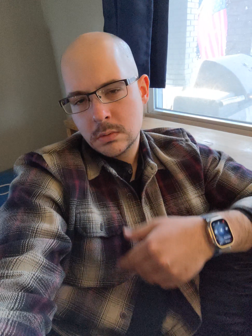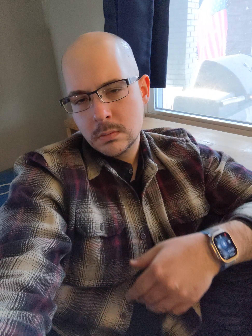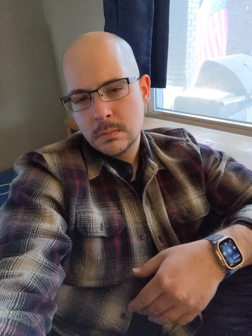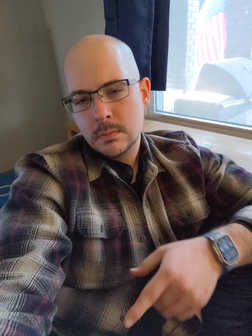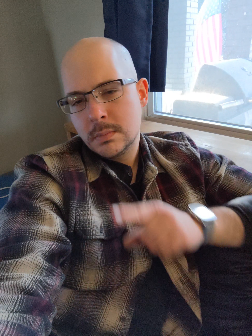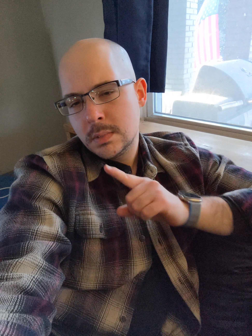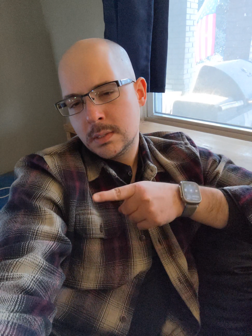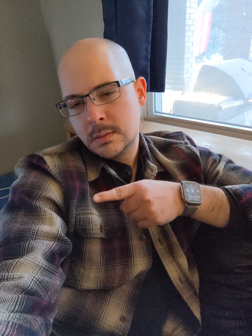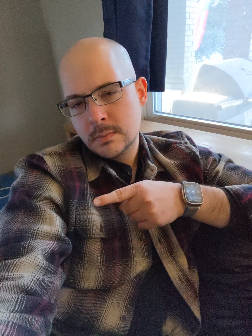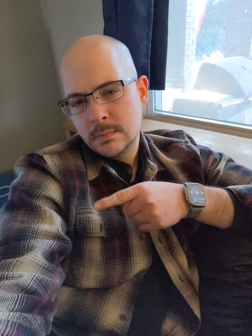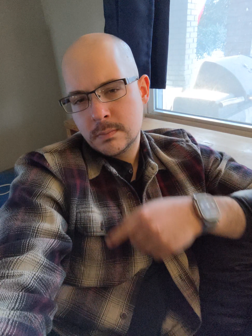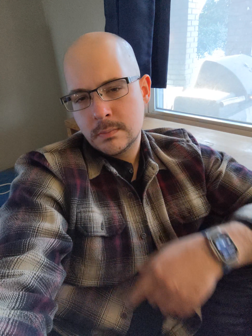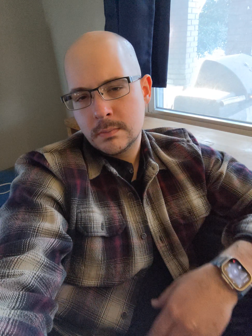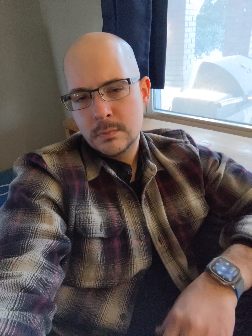he/she/it